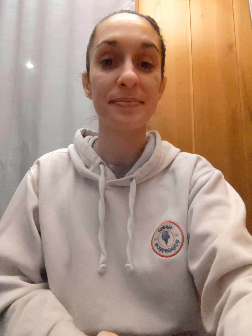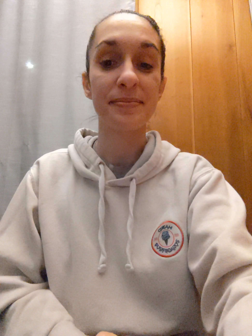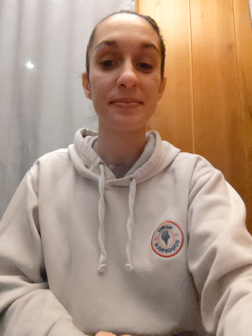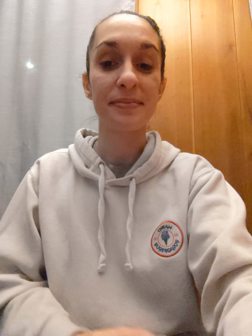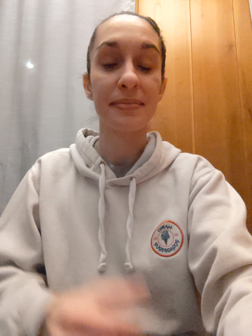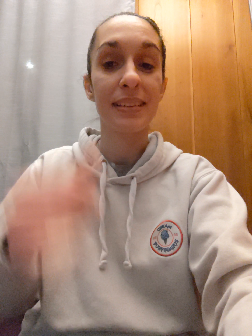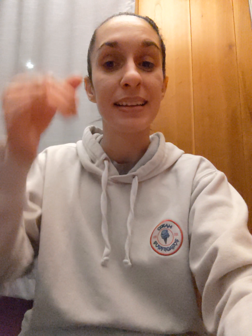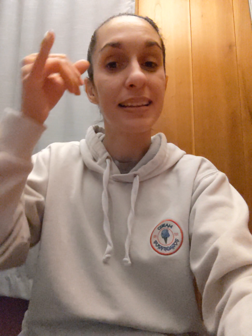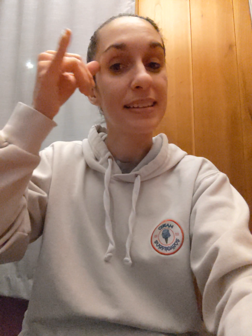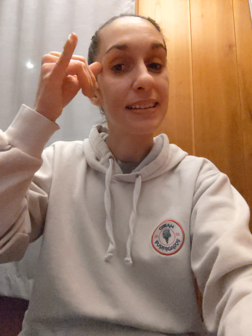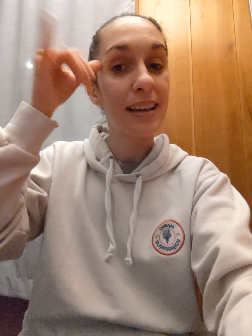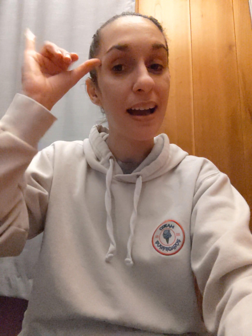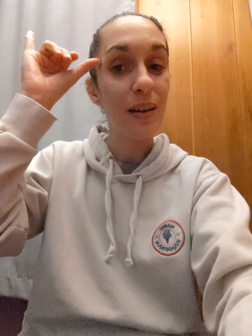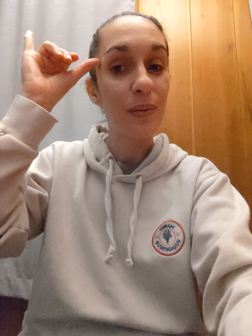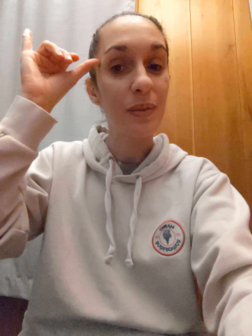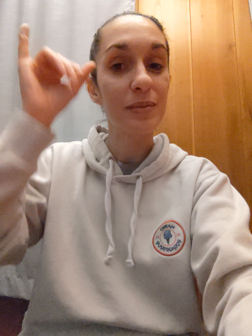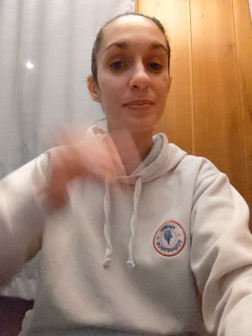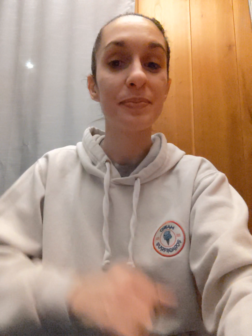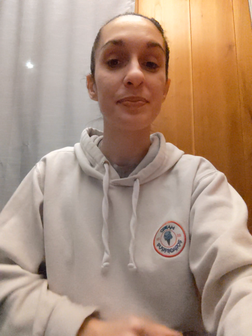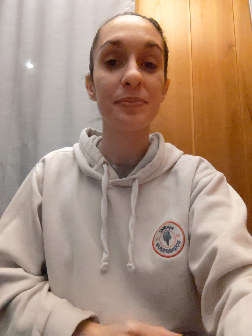cow